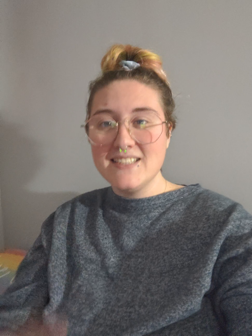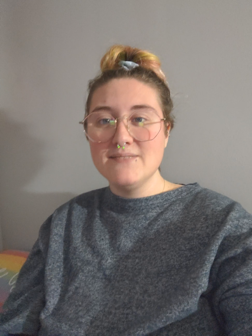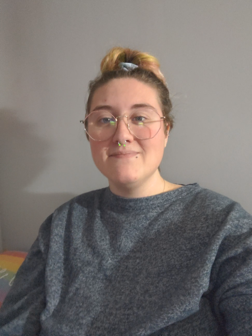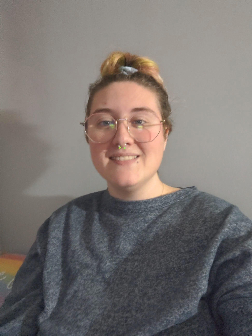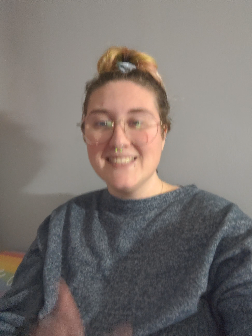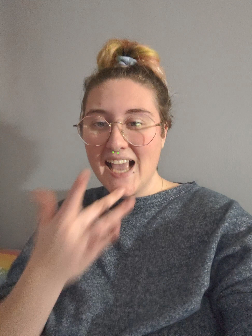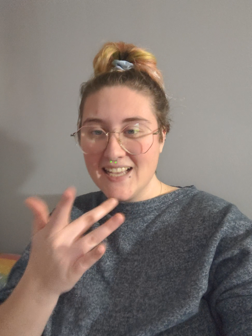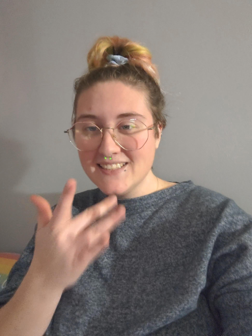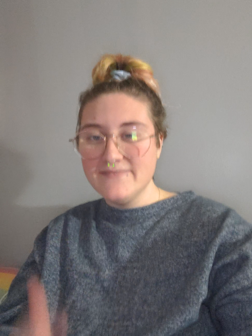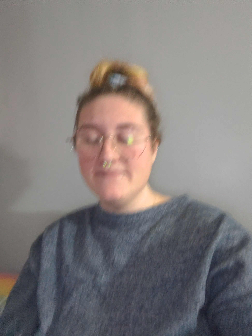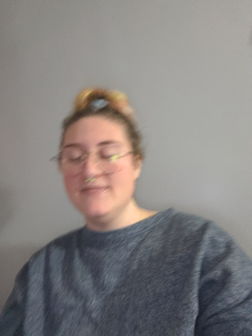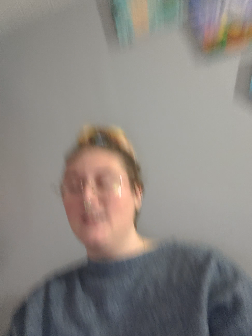taste